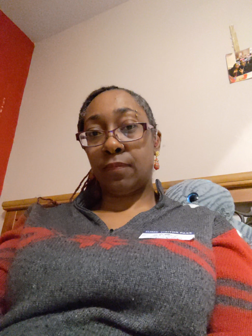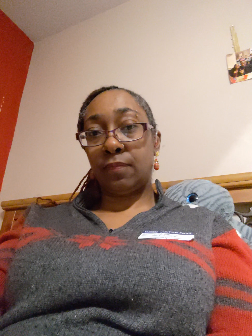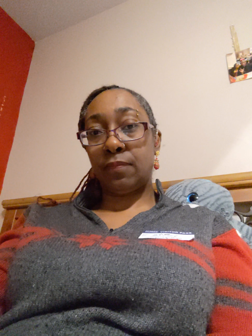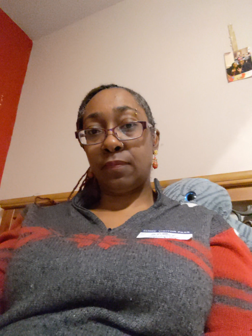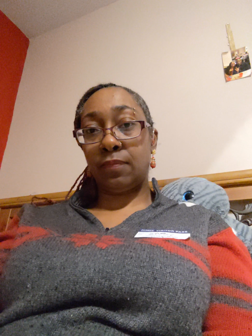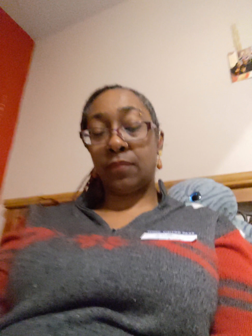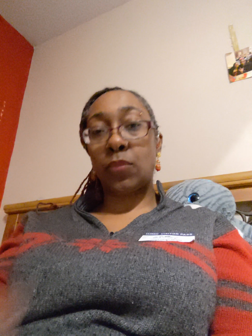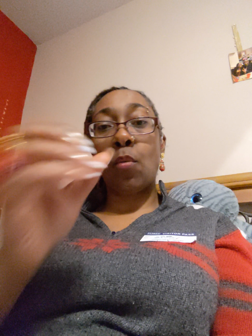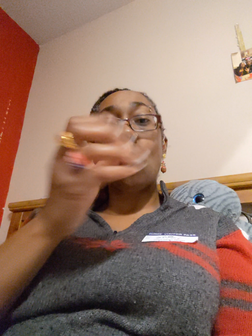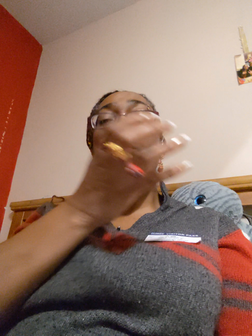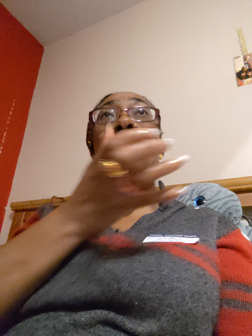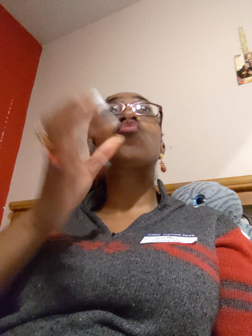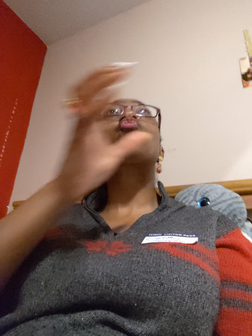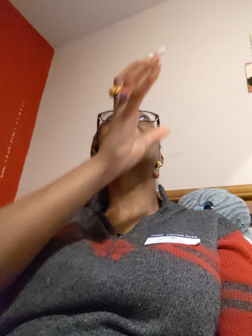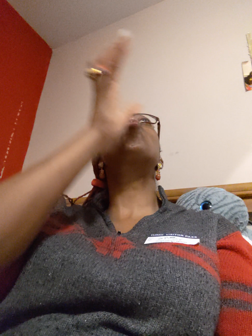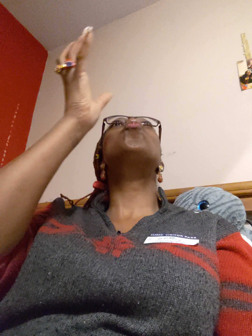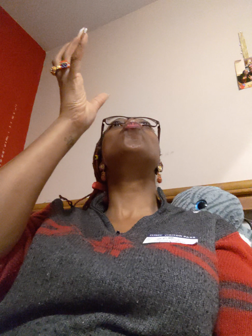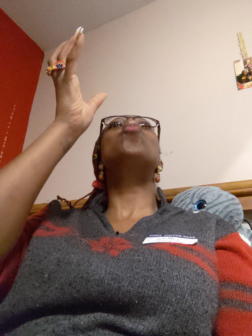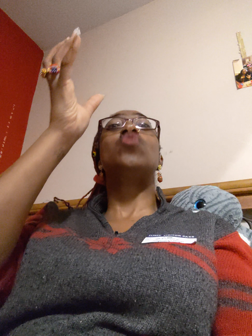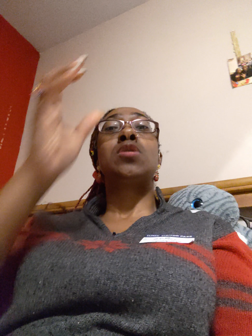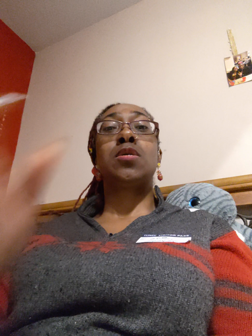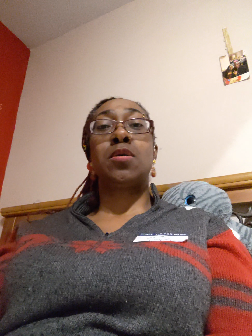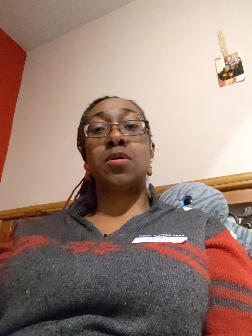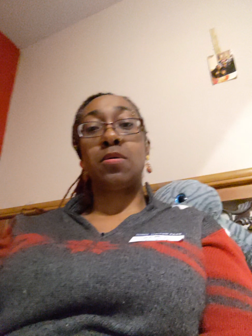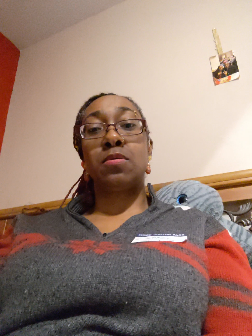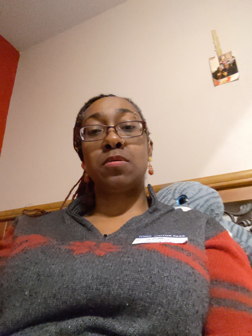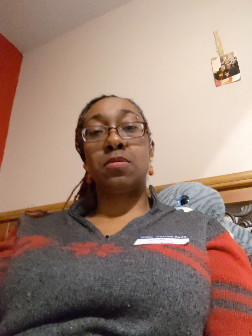balloon